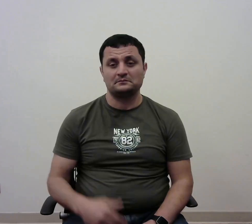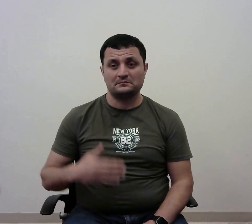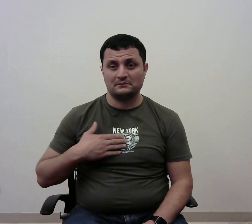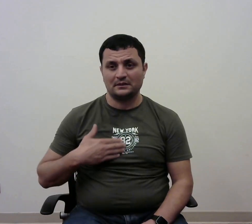mən